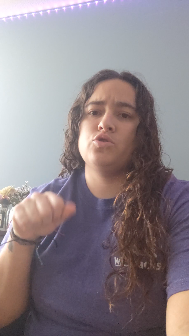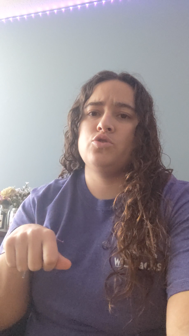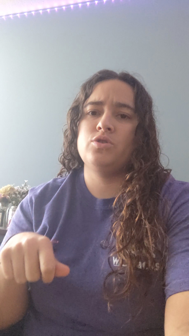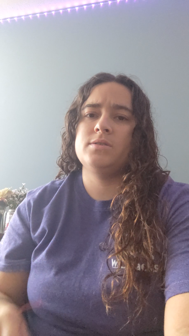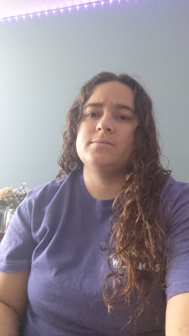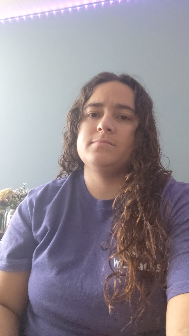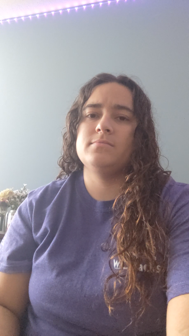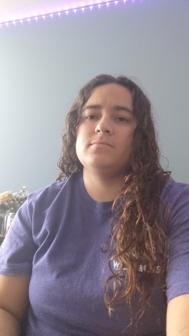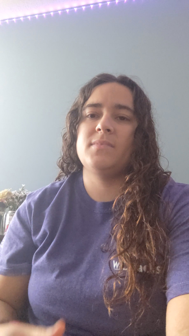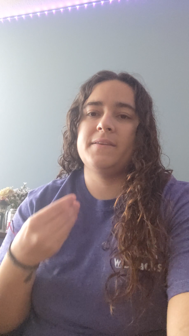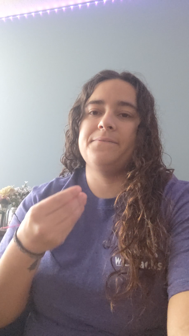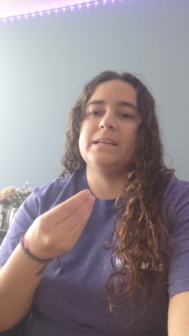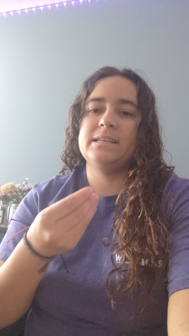feed